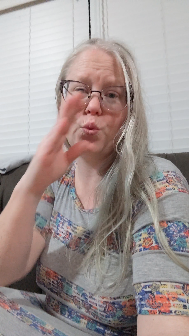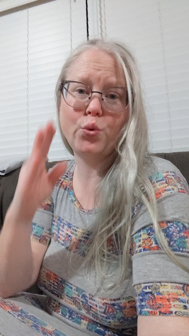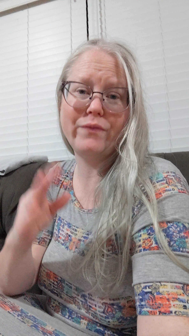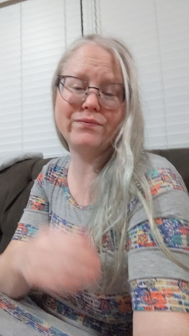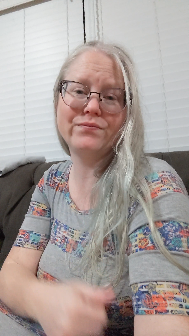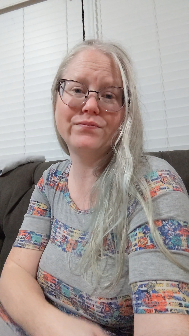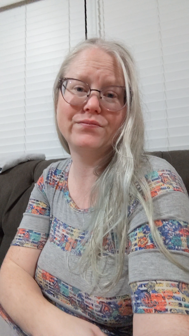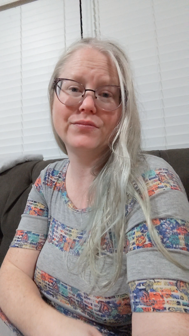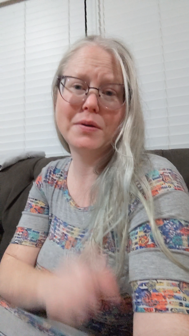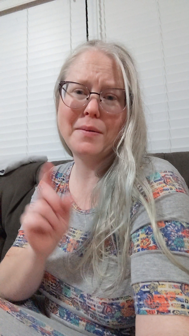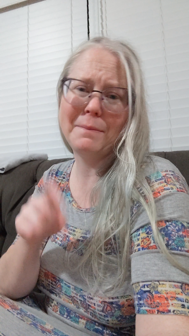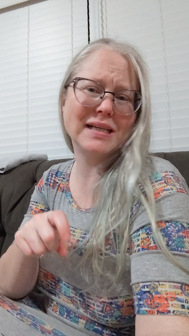must